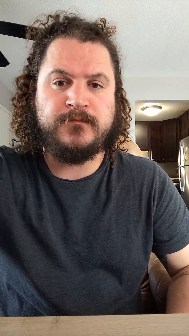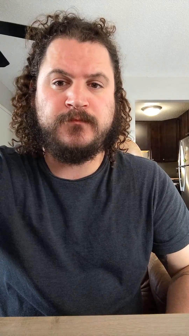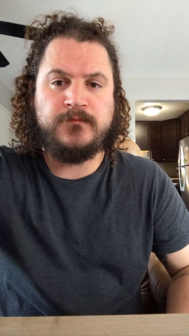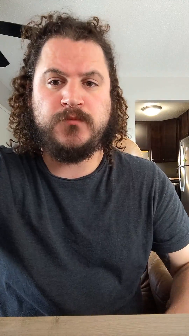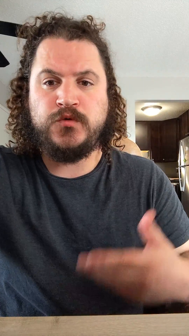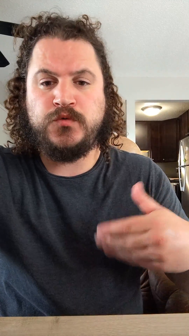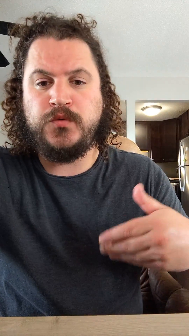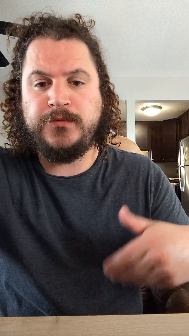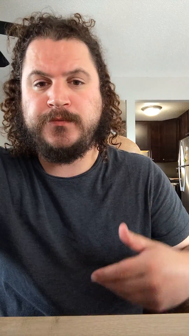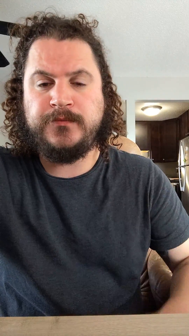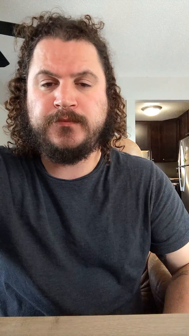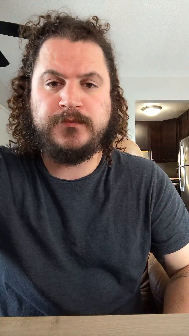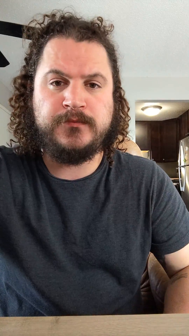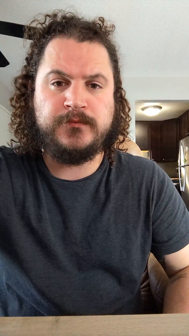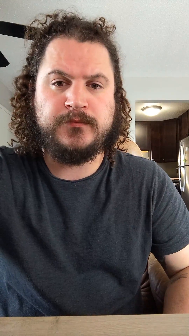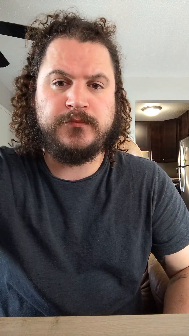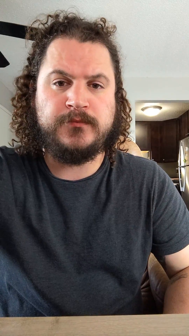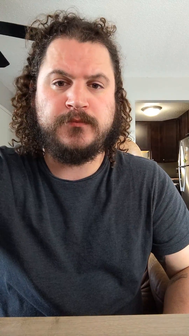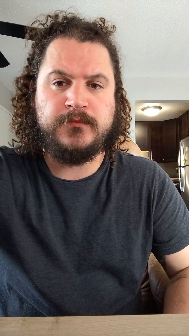shorts